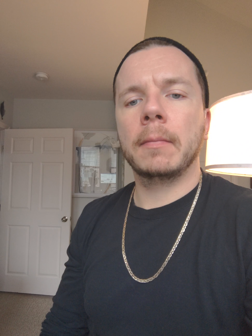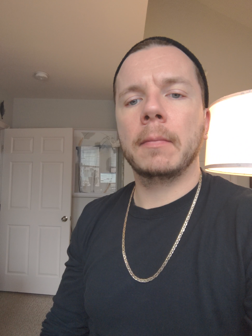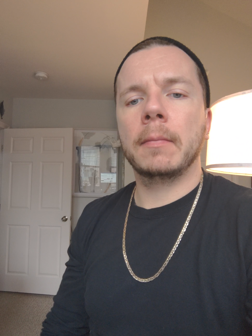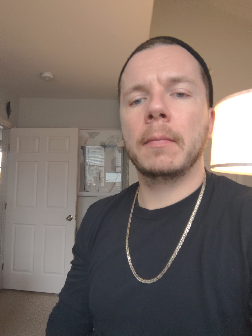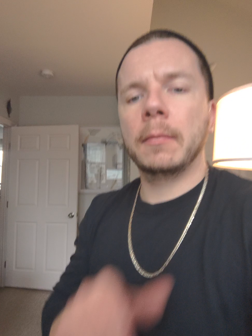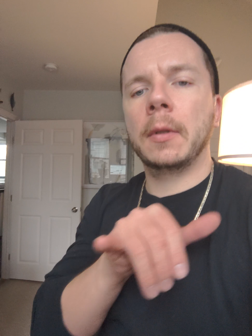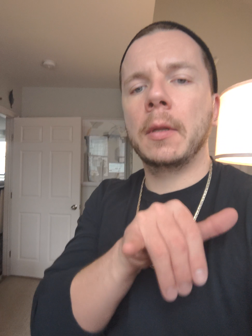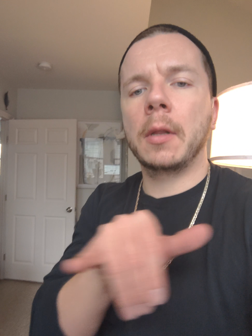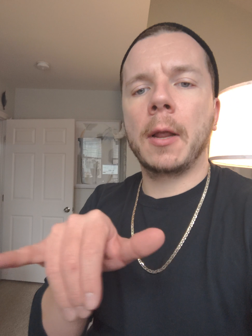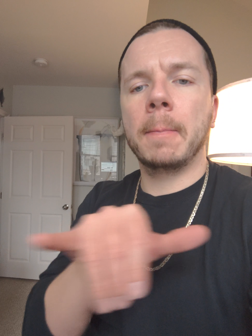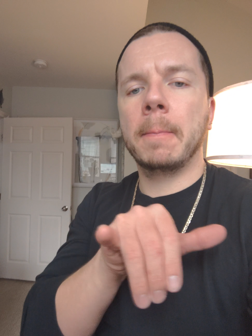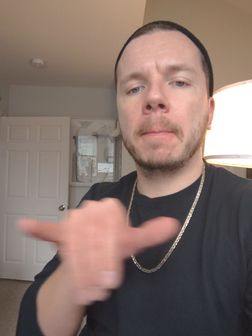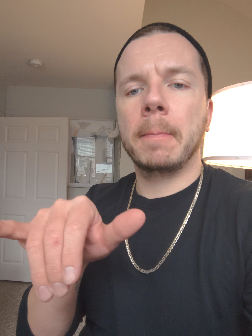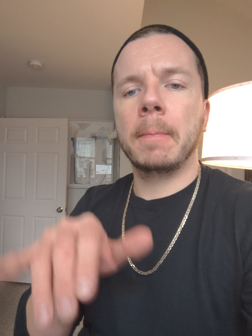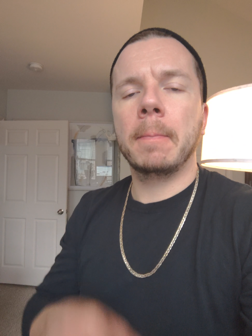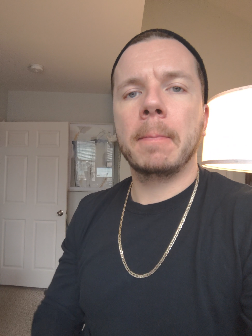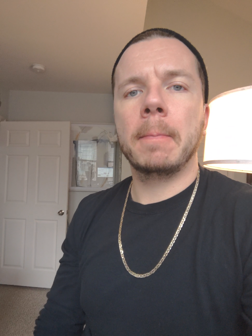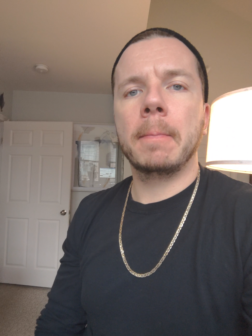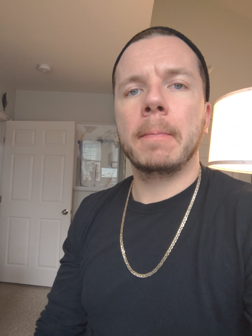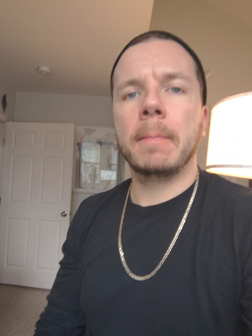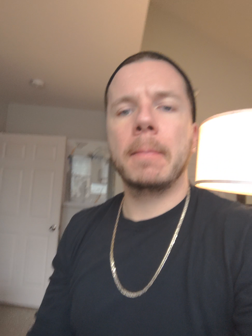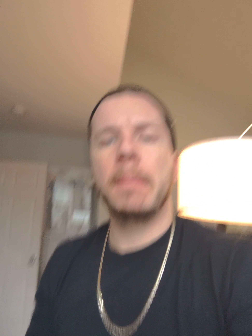same